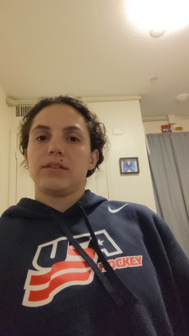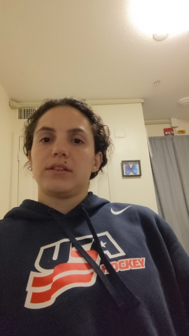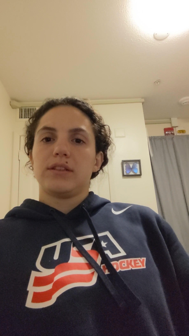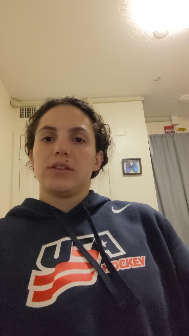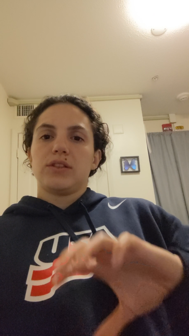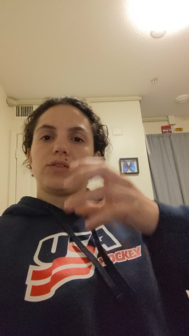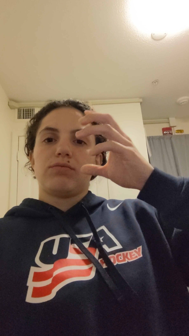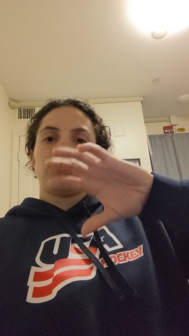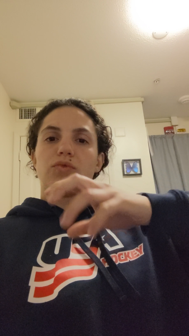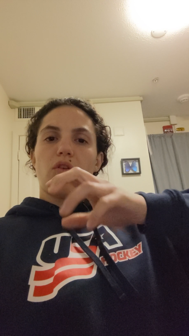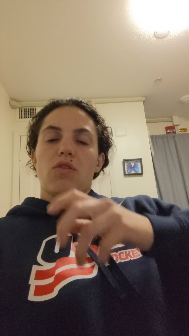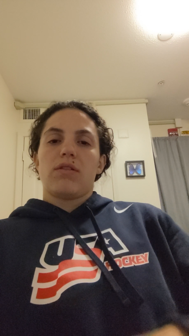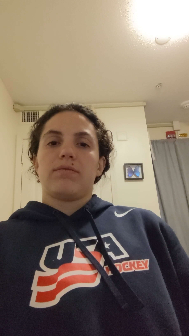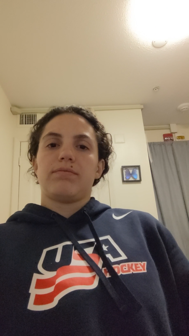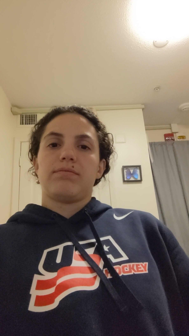jar